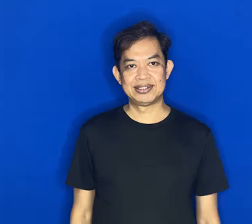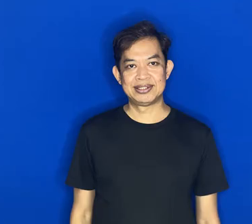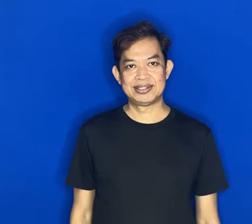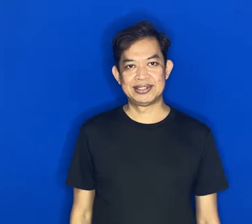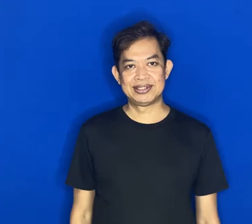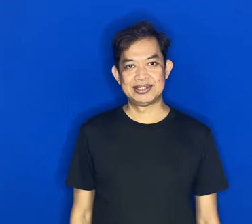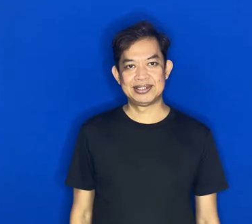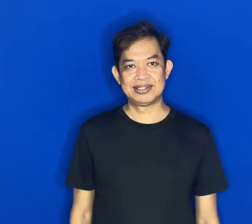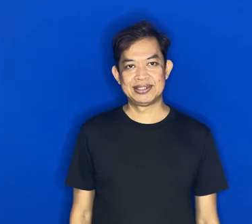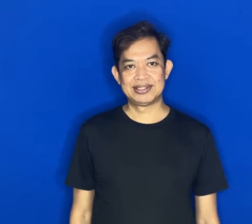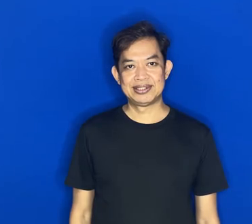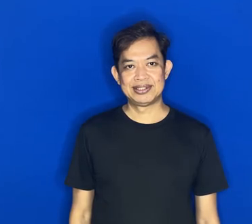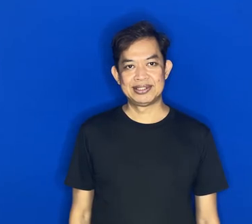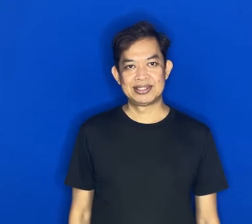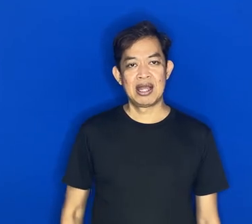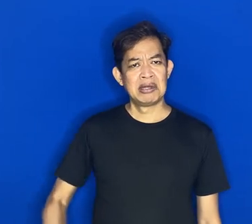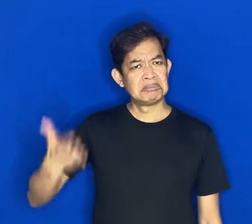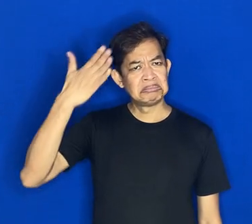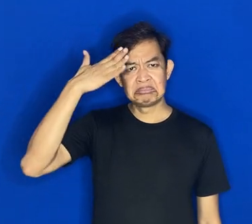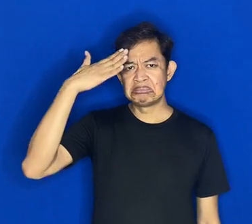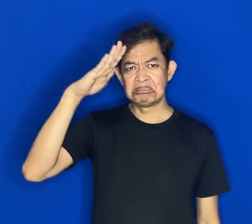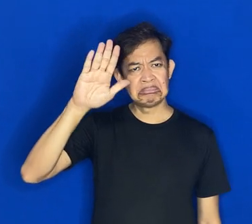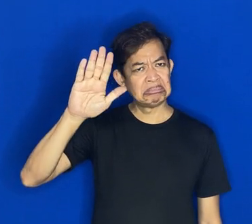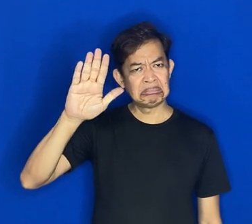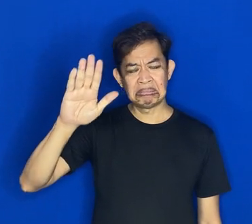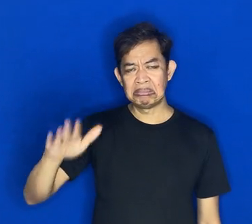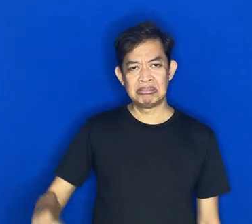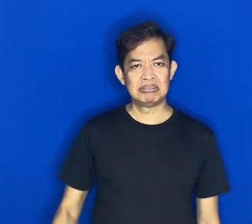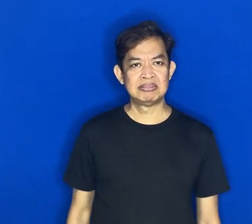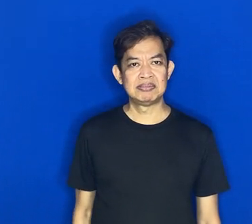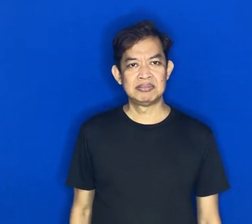don’t know